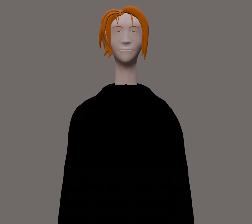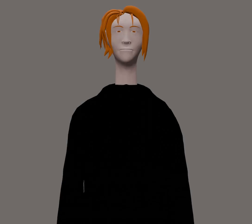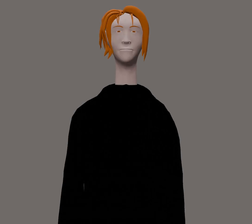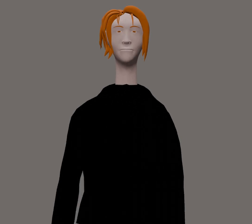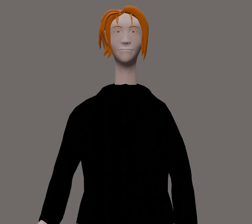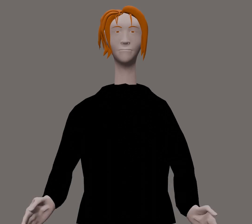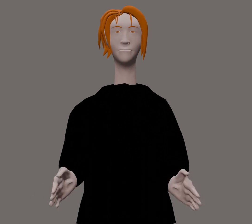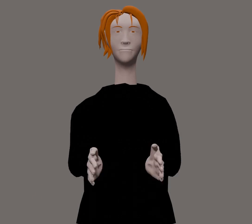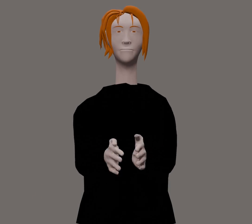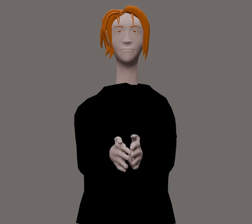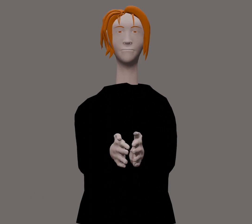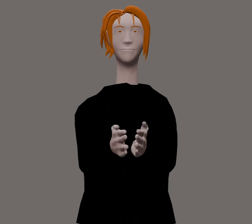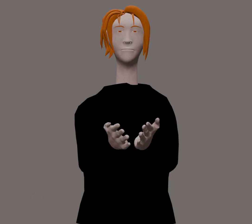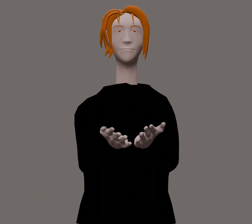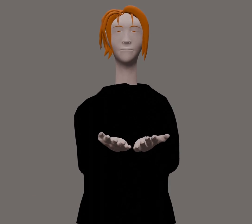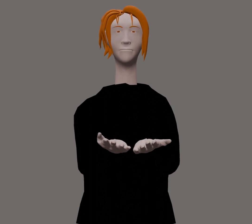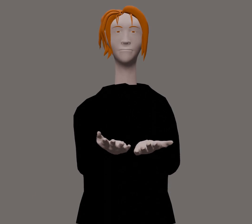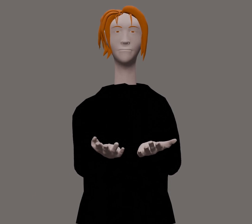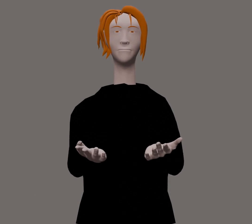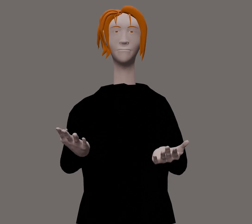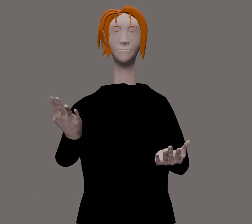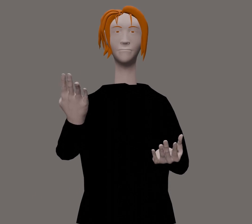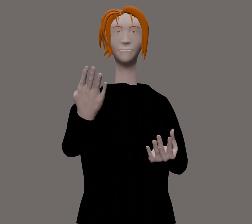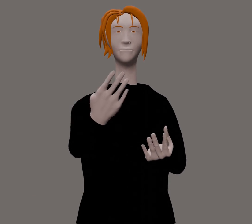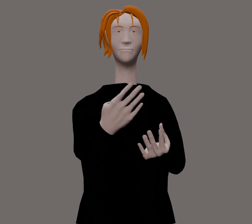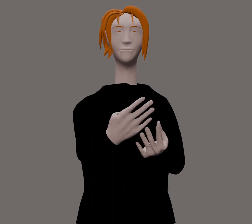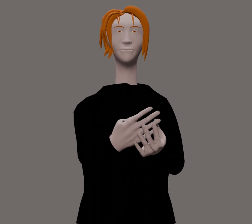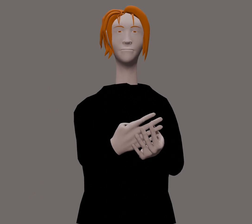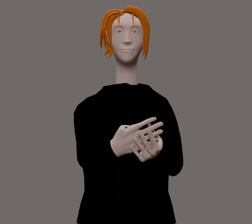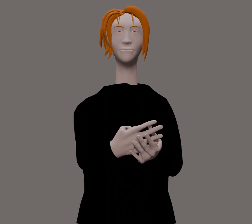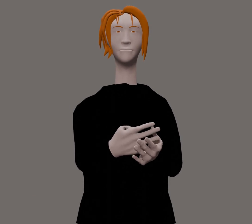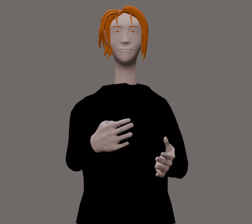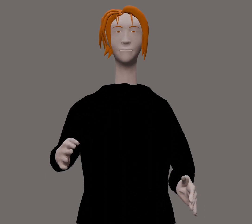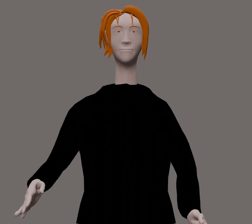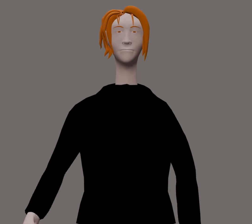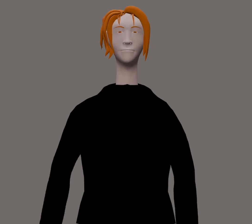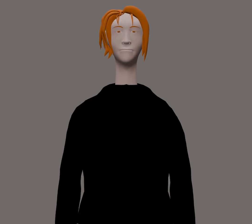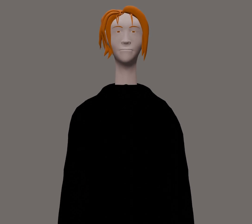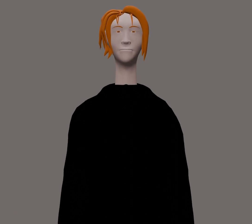Bookmark